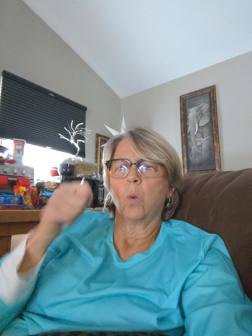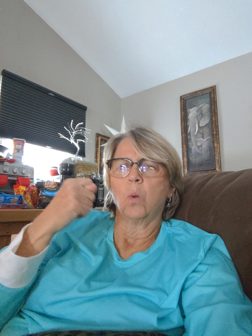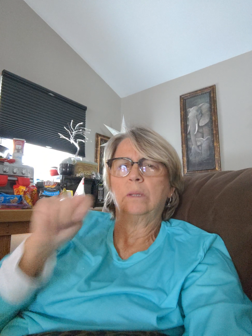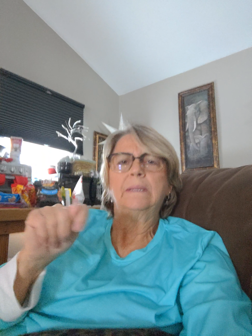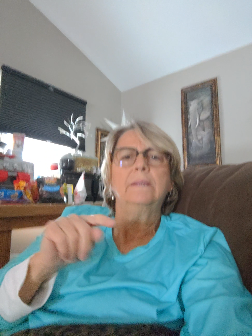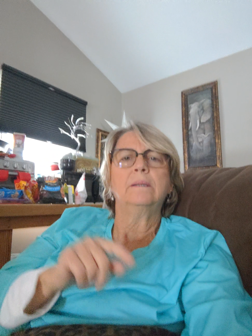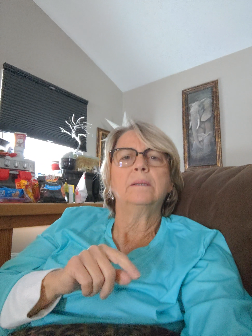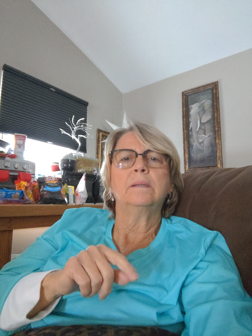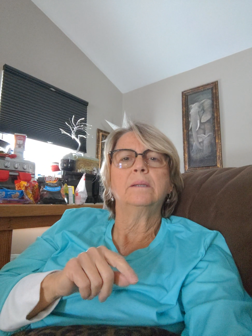toy